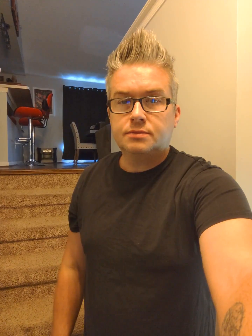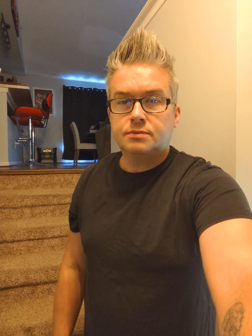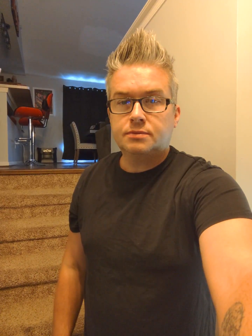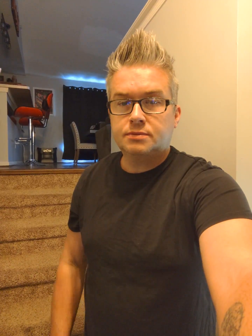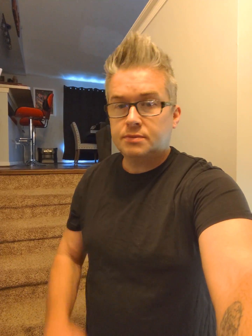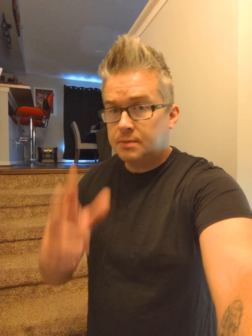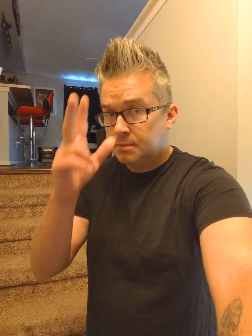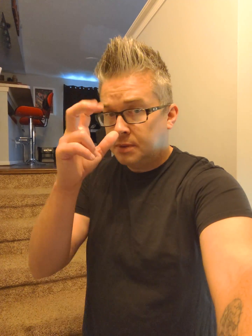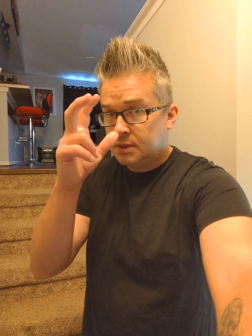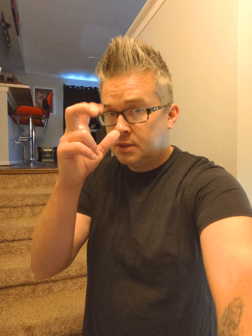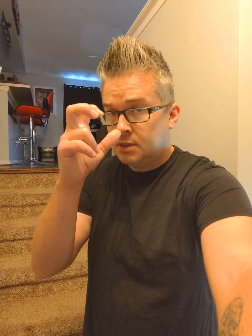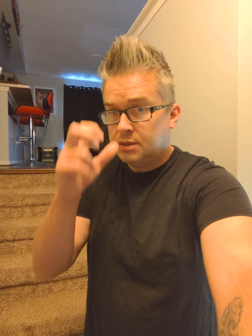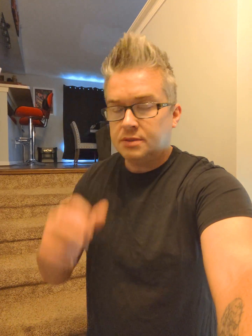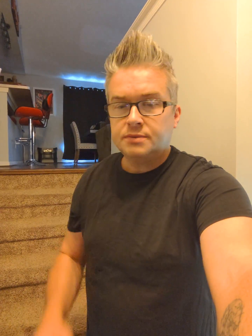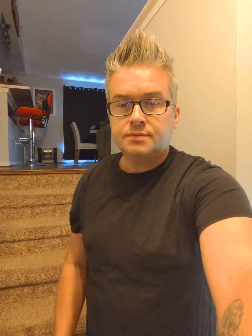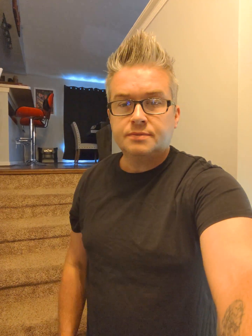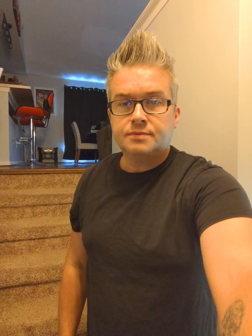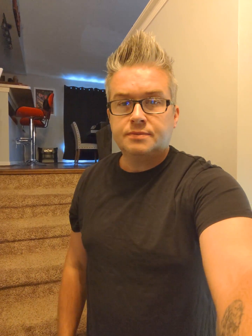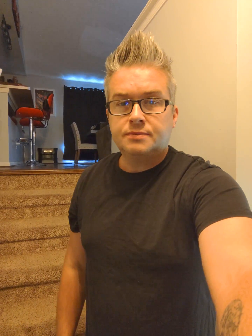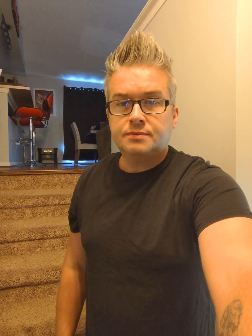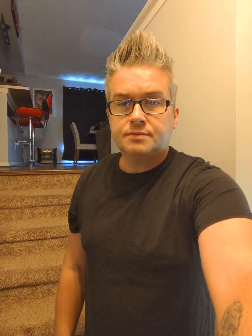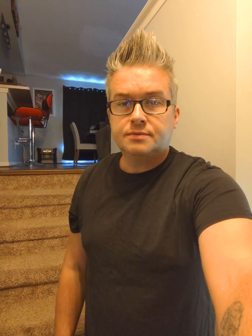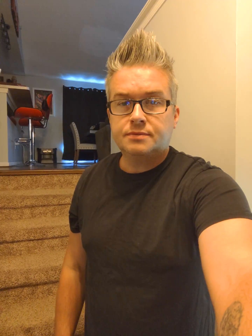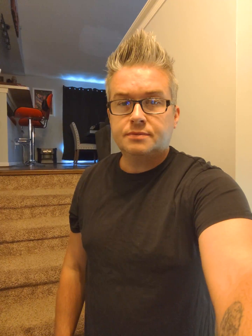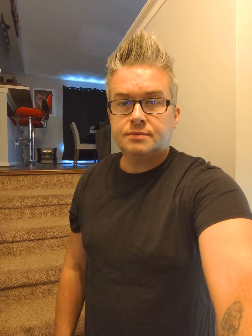ant